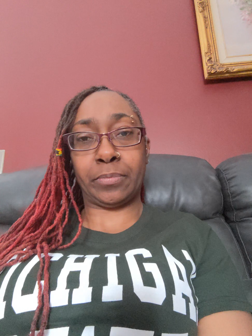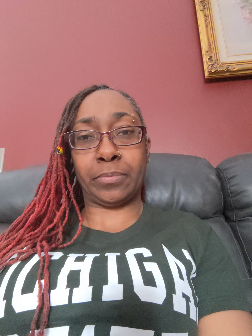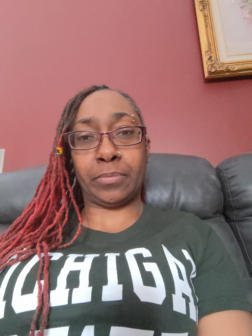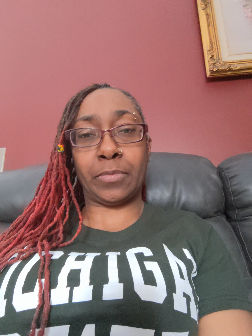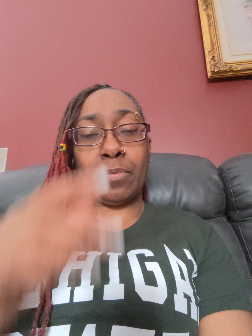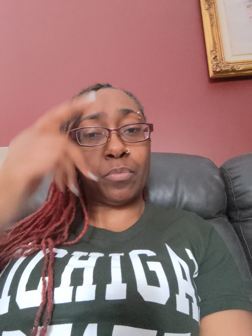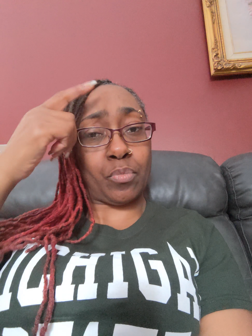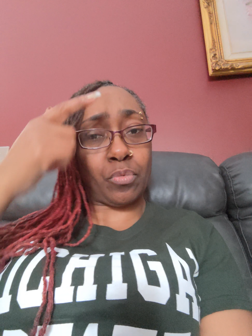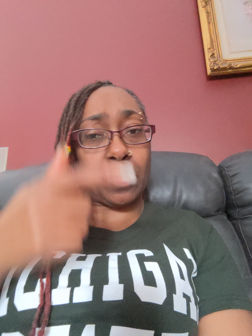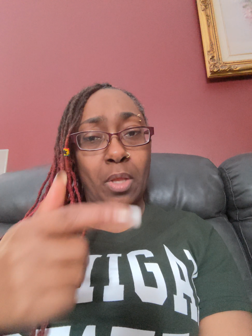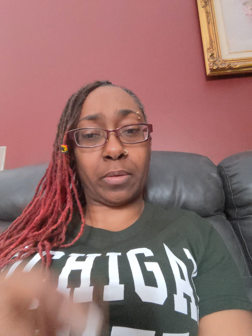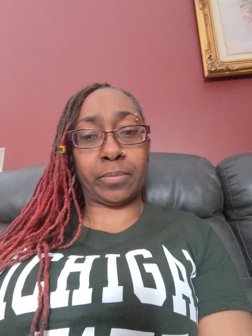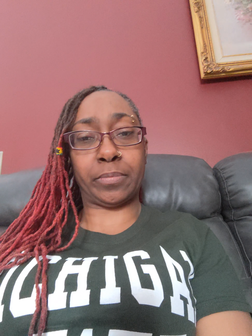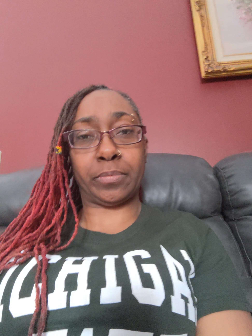brother